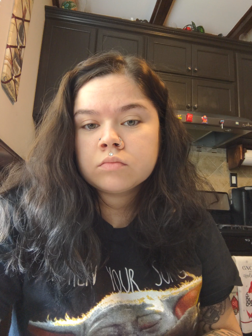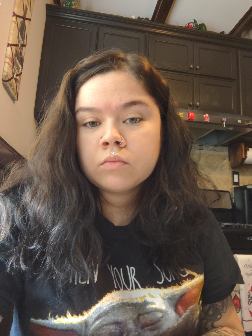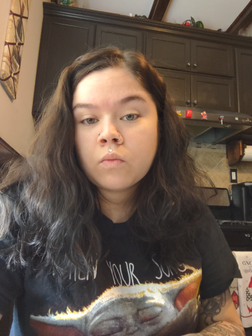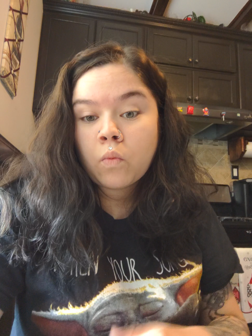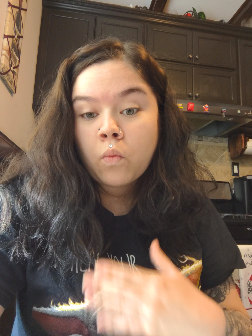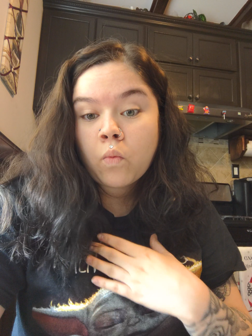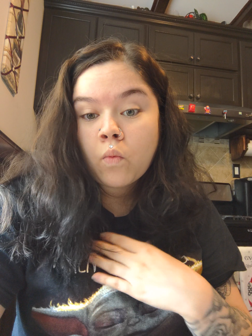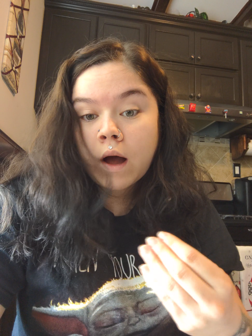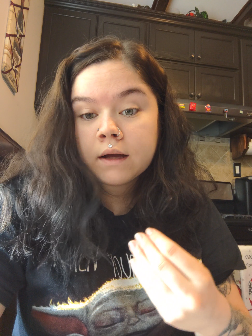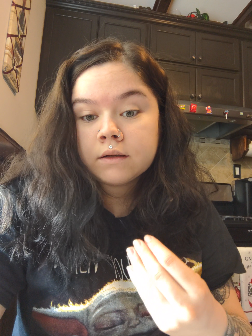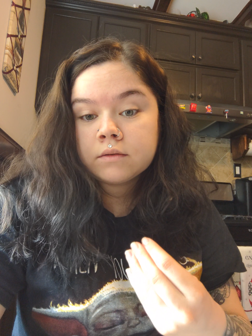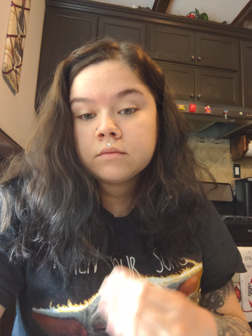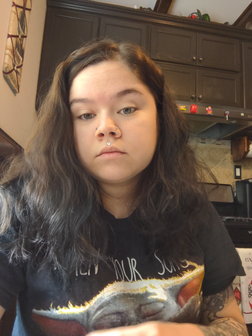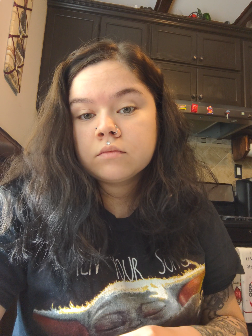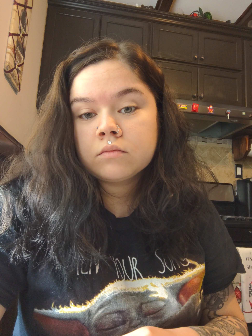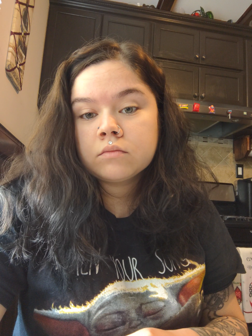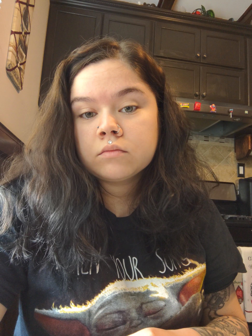white